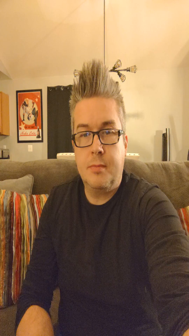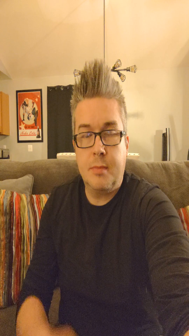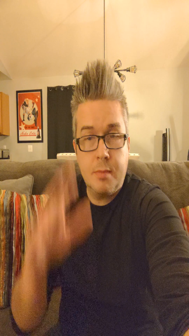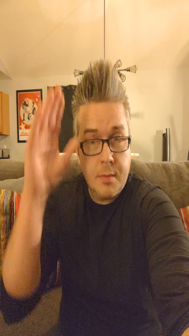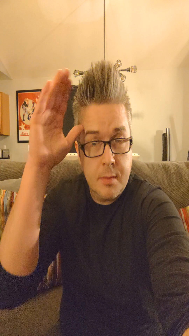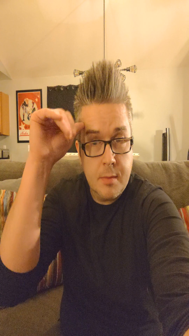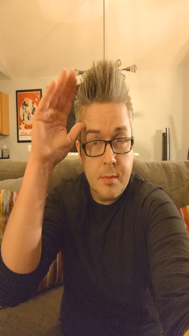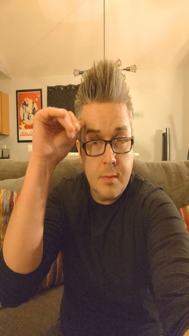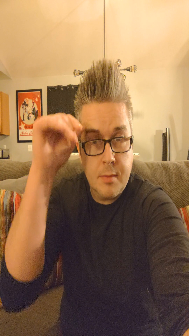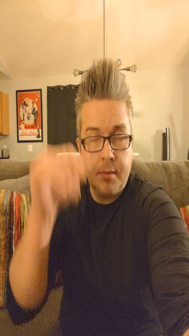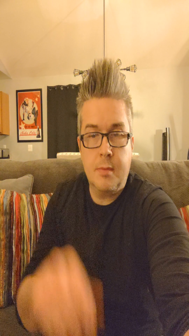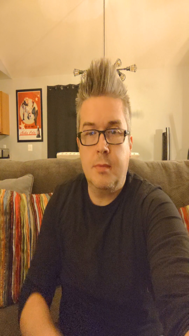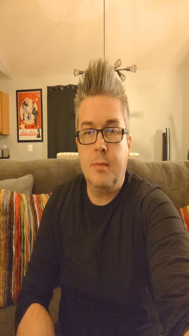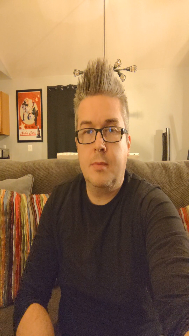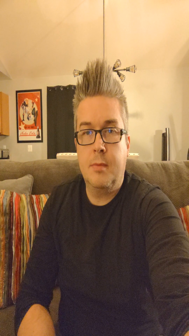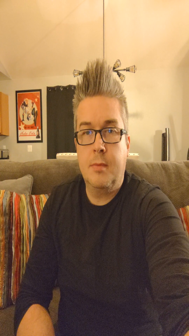donkey